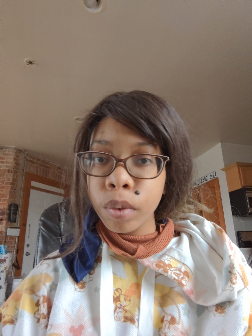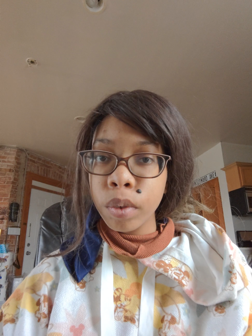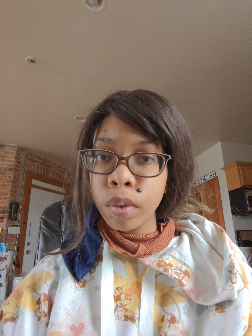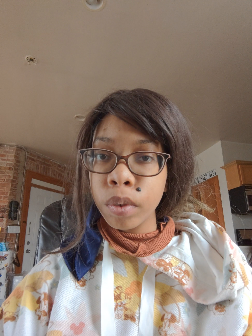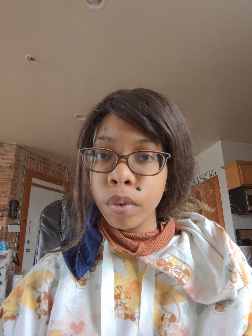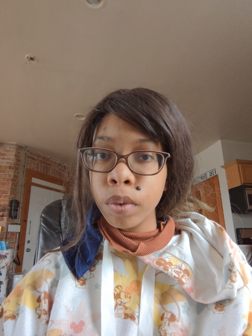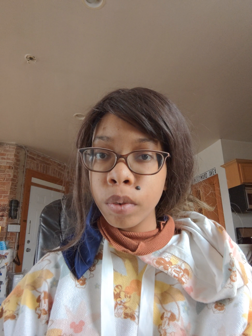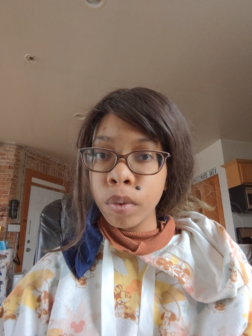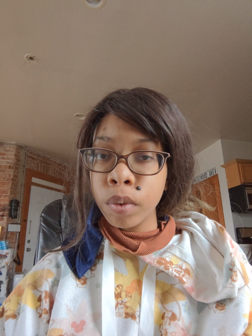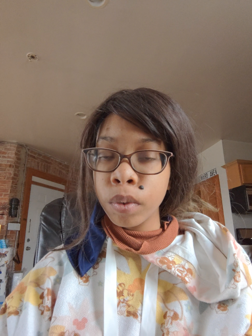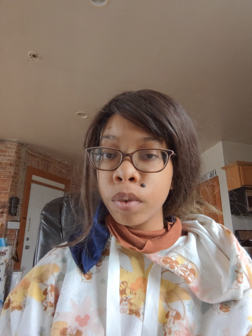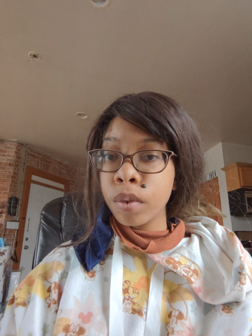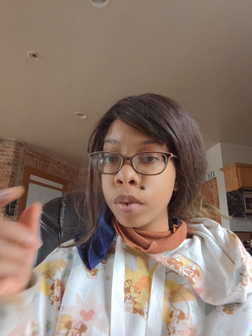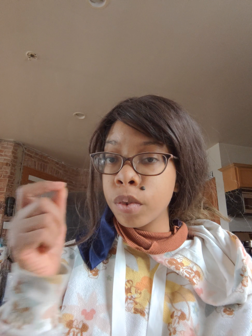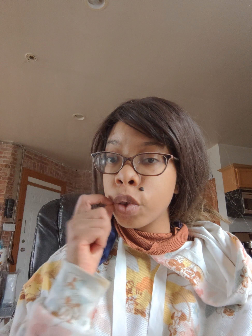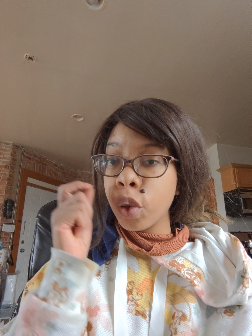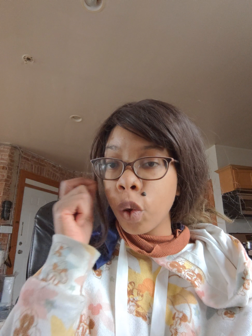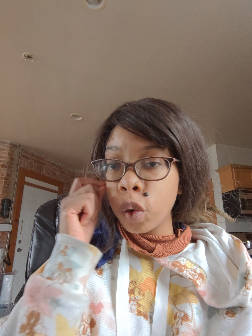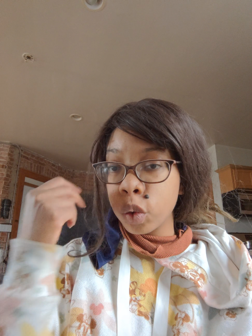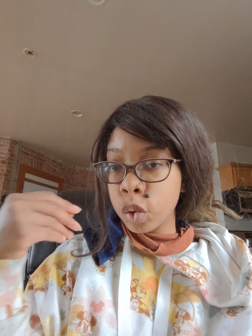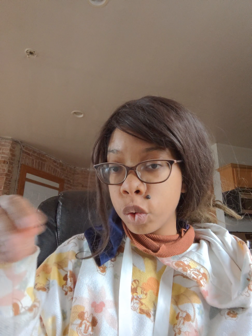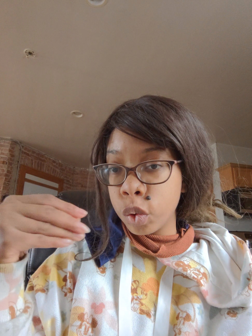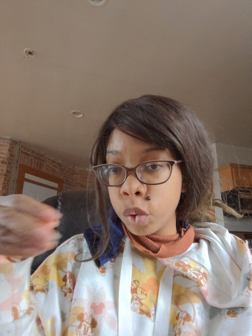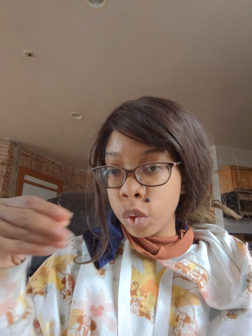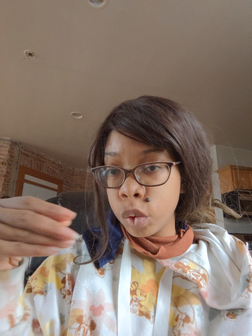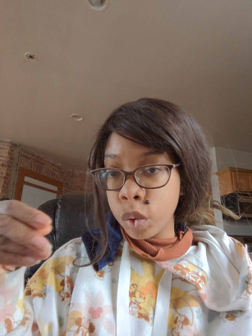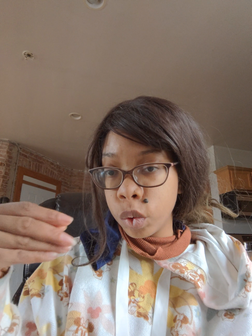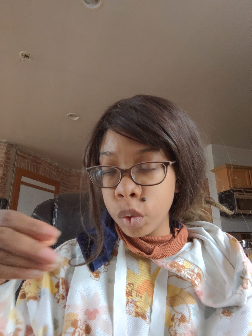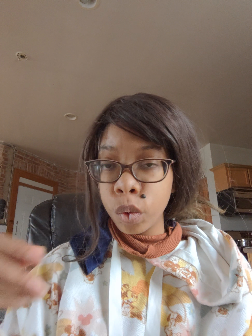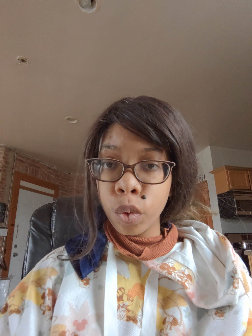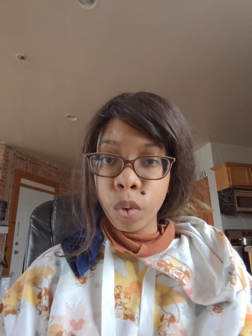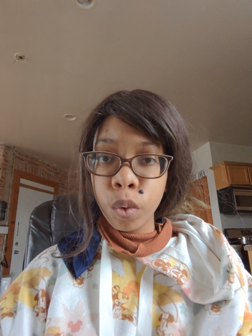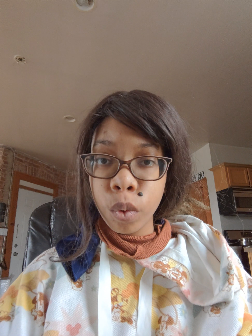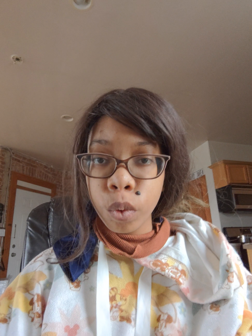store